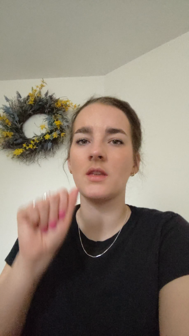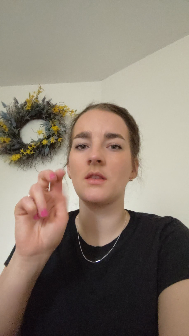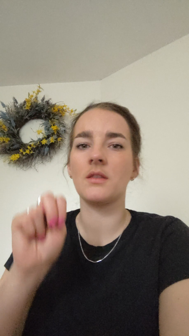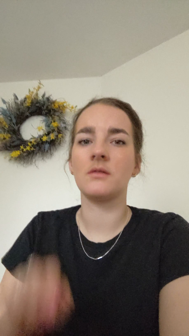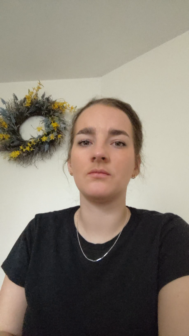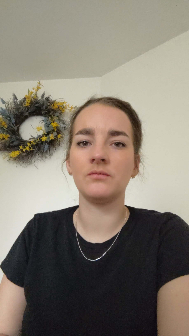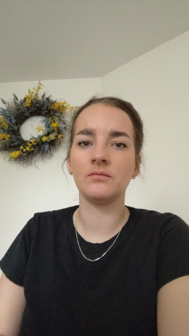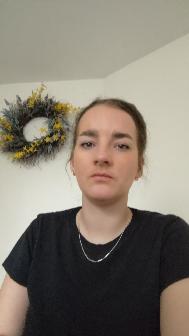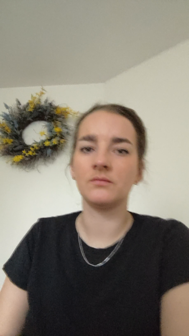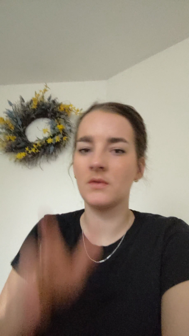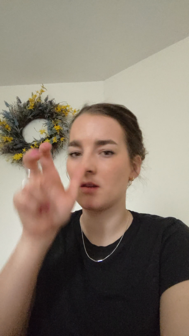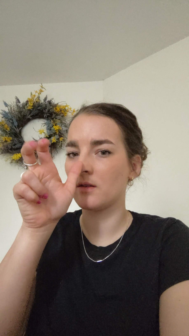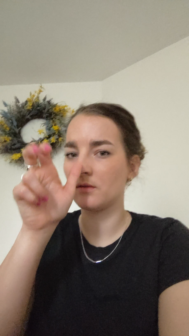ant